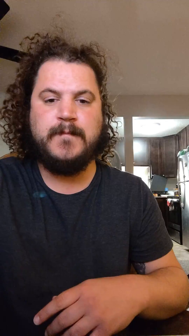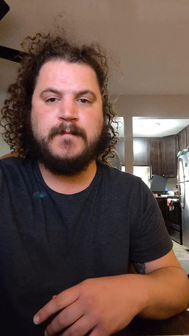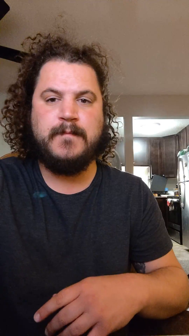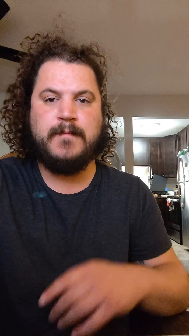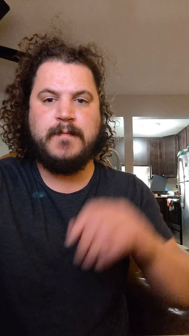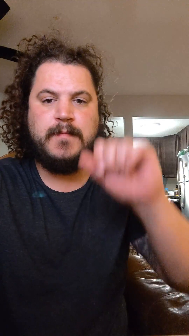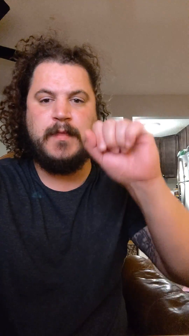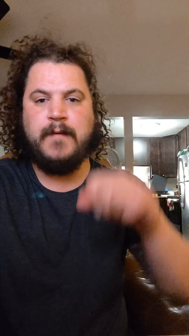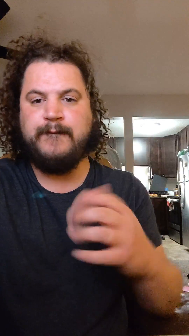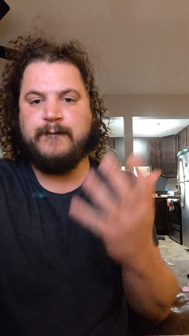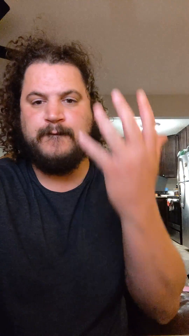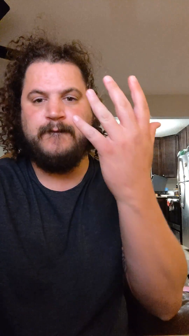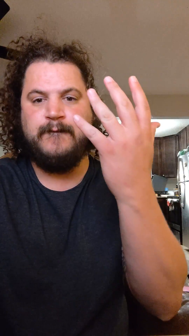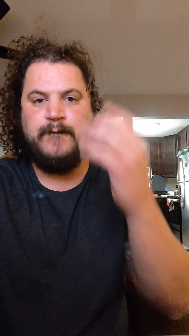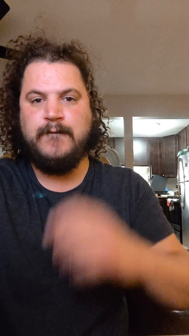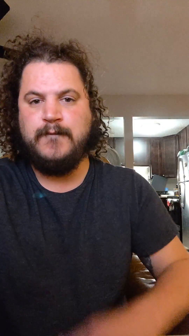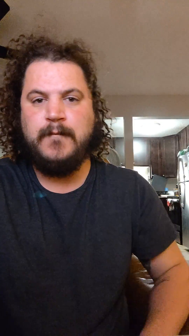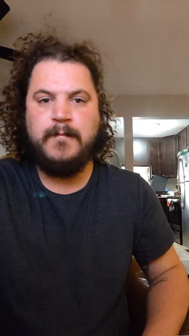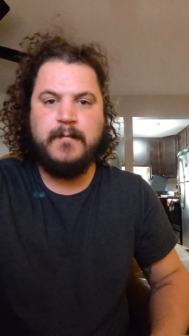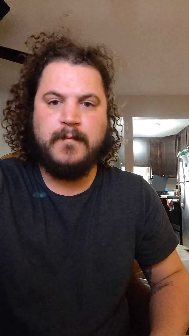gloves